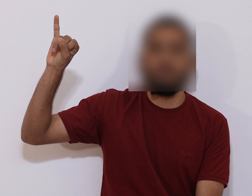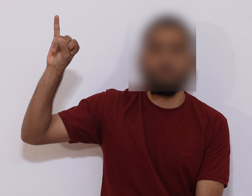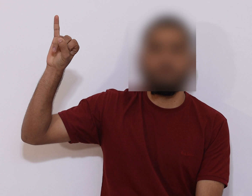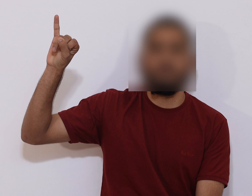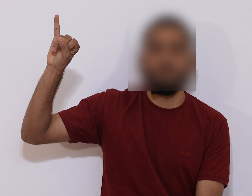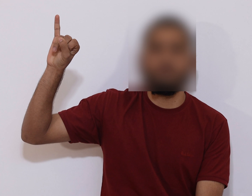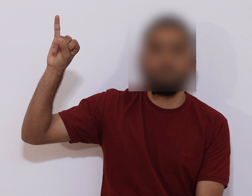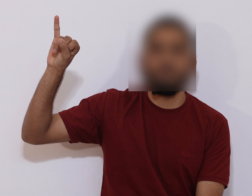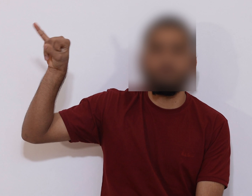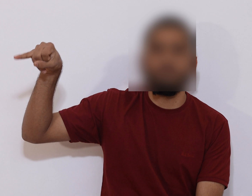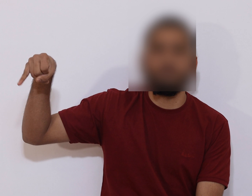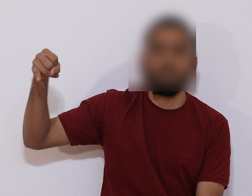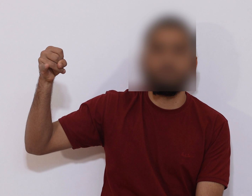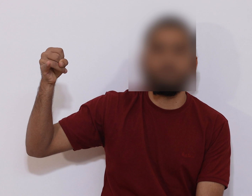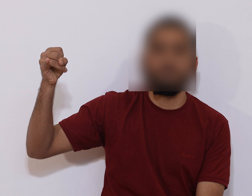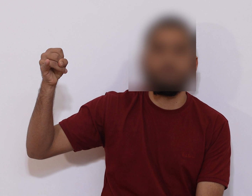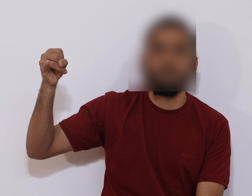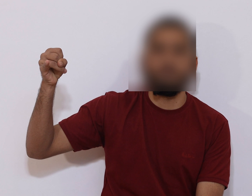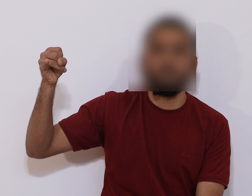ج